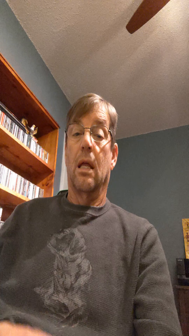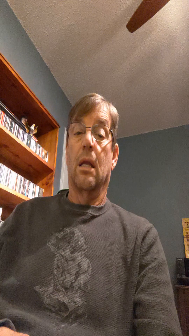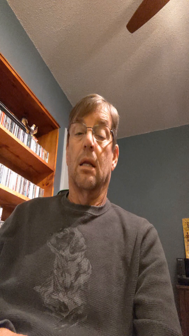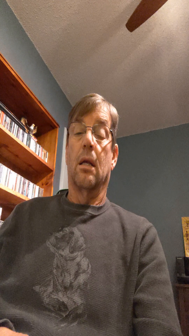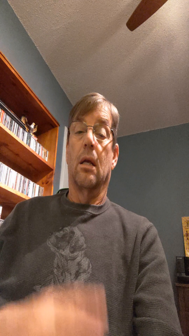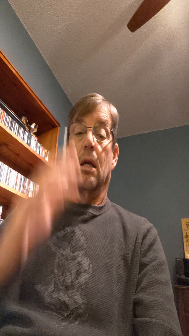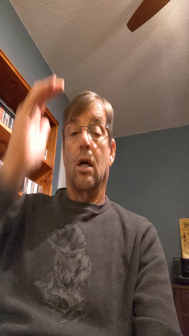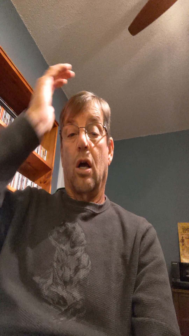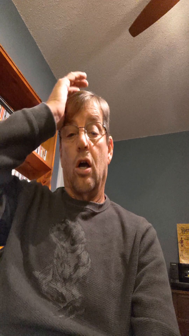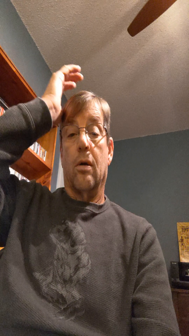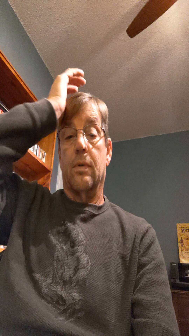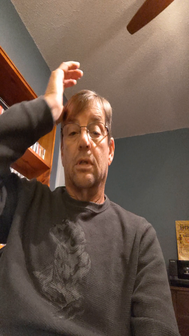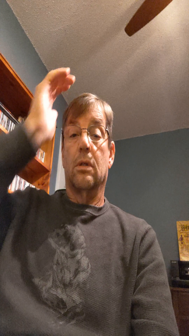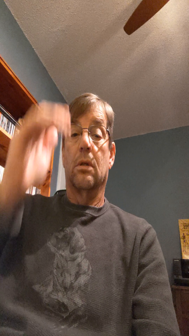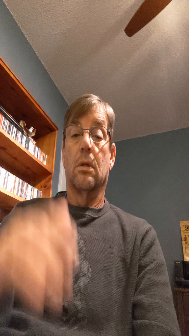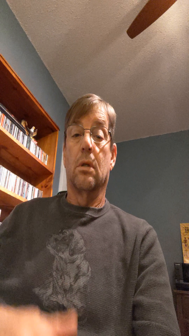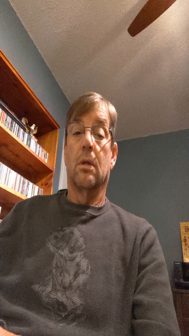garbage